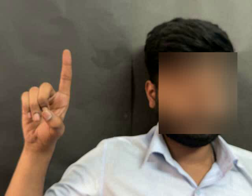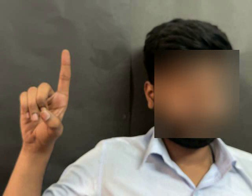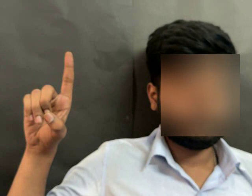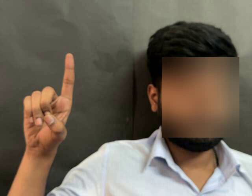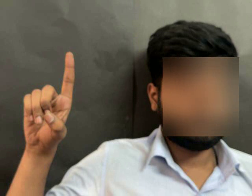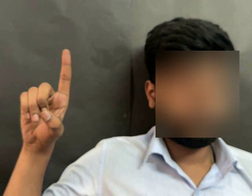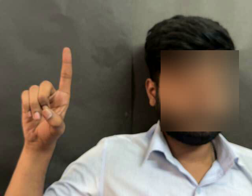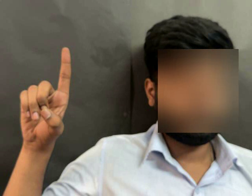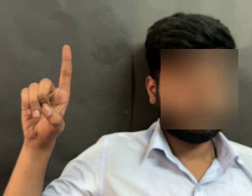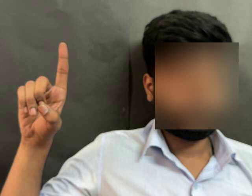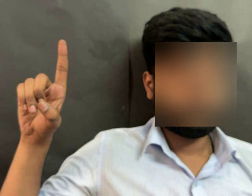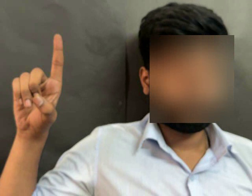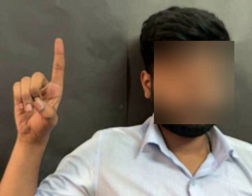D